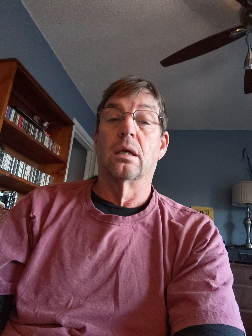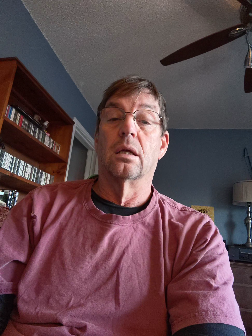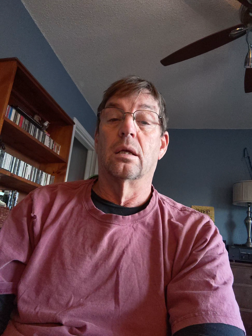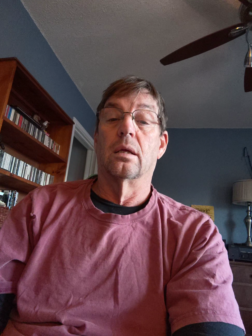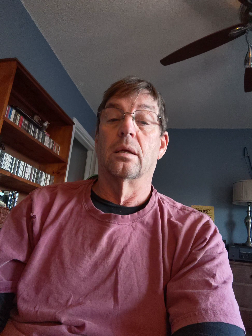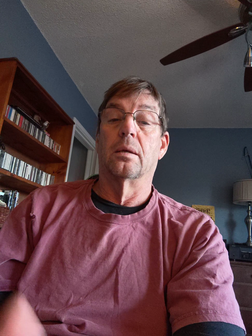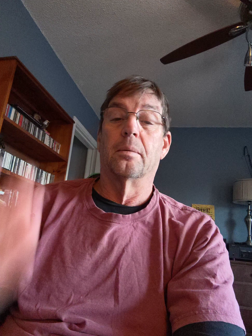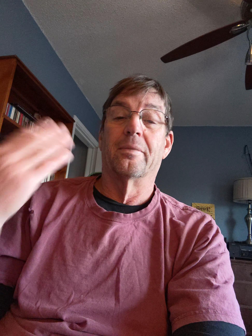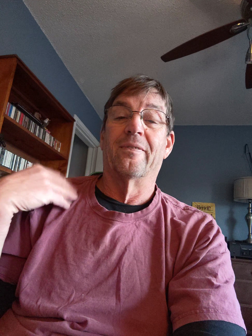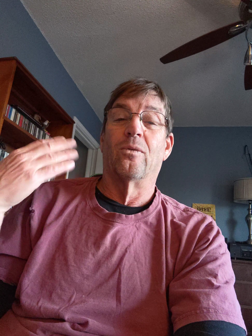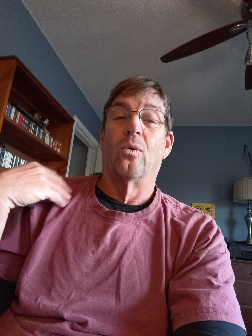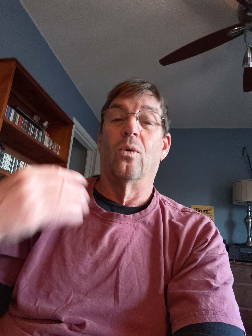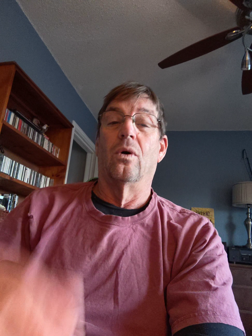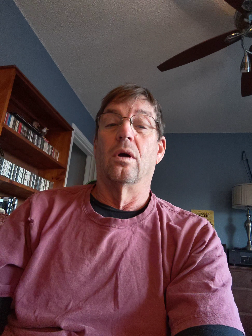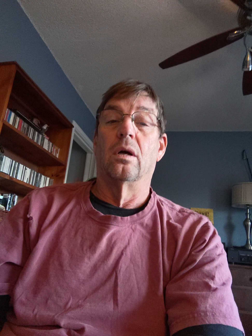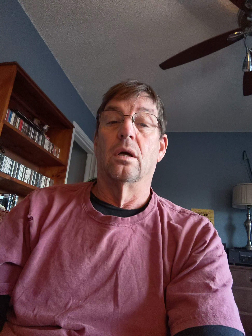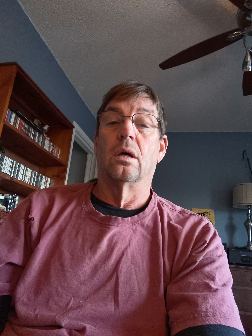before